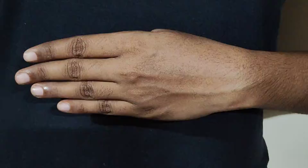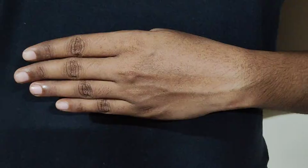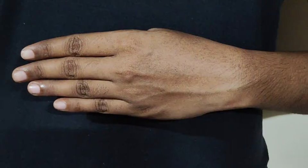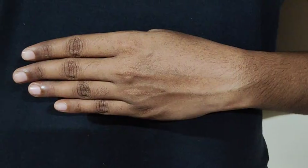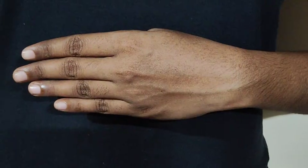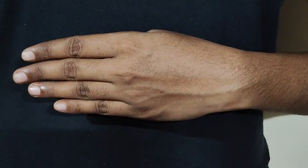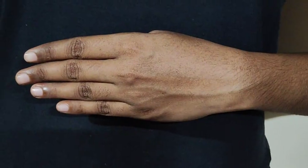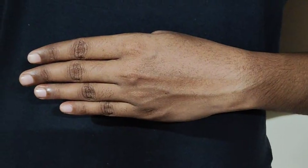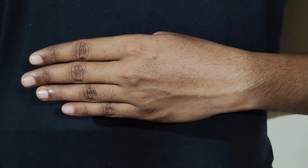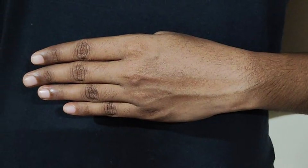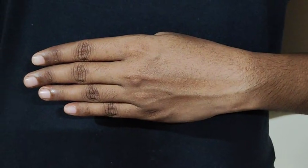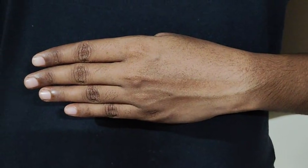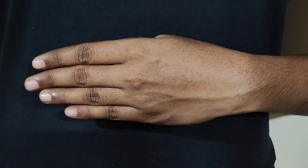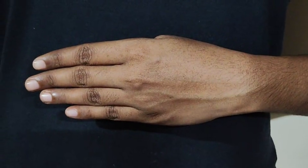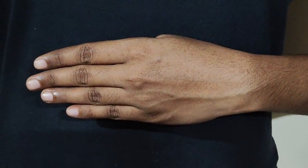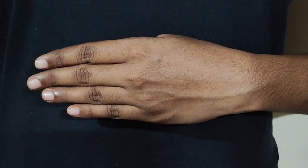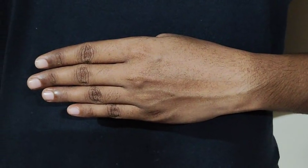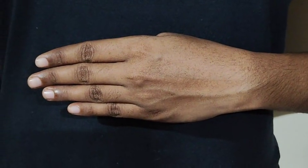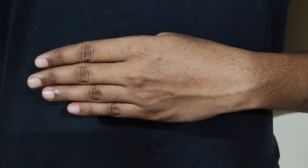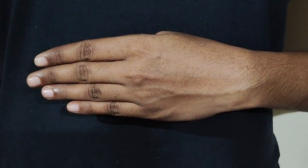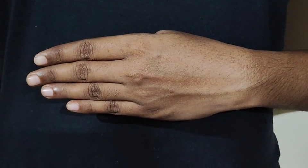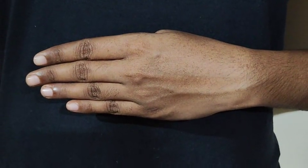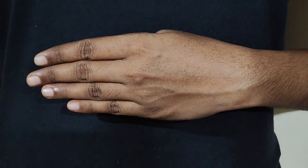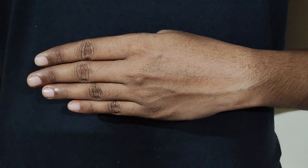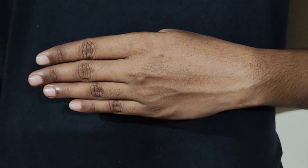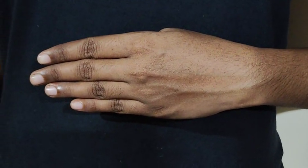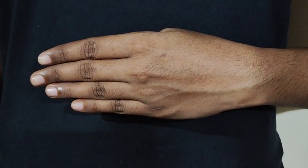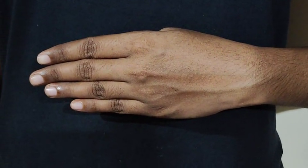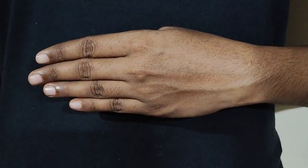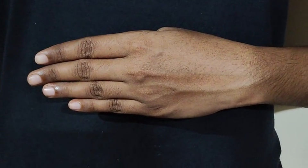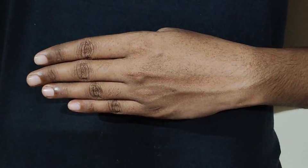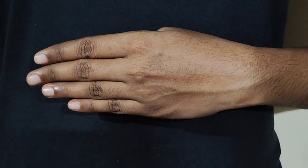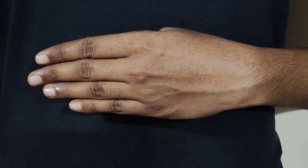അ